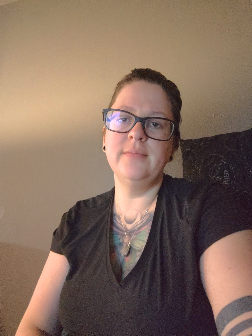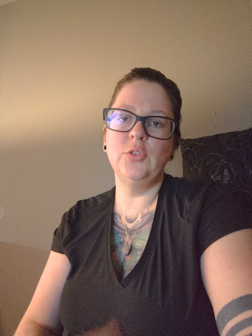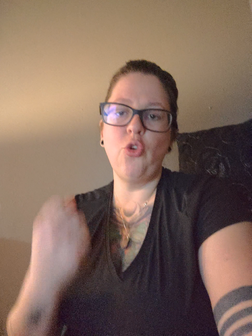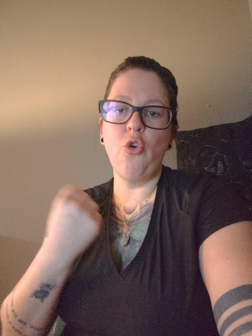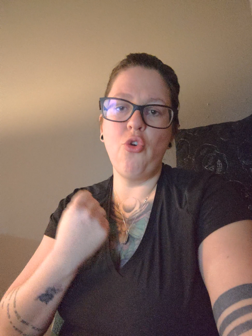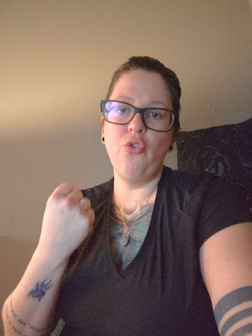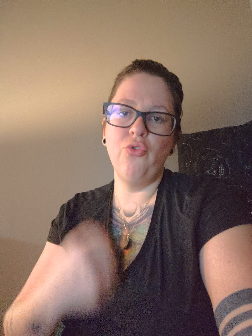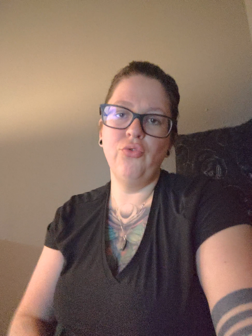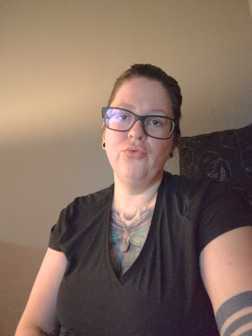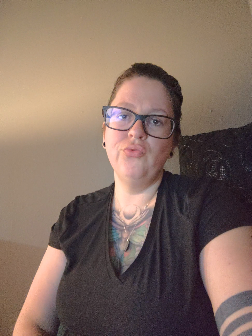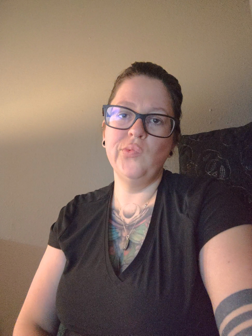car